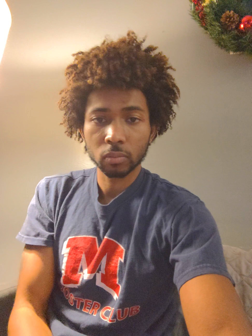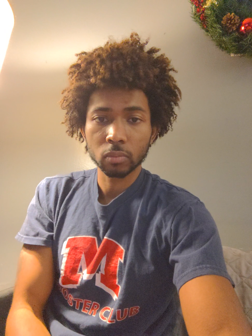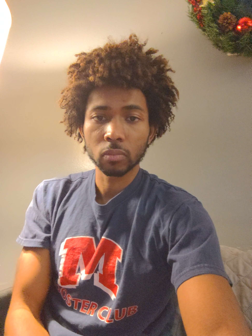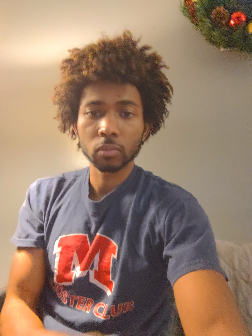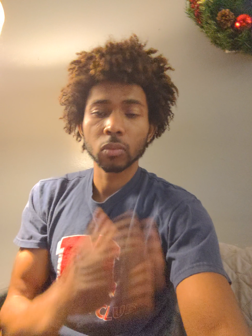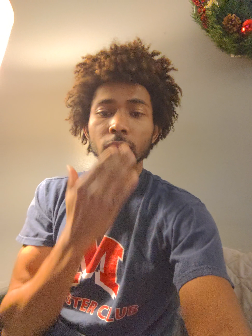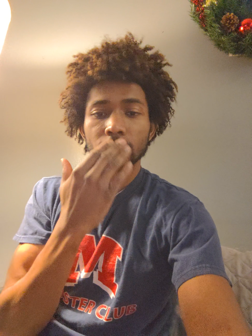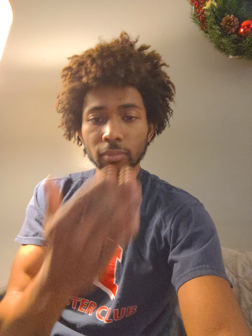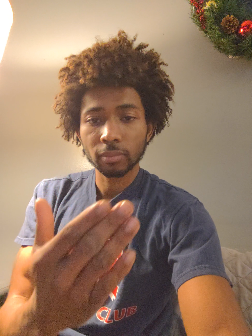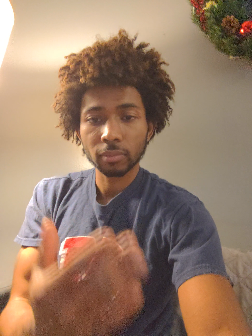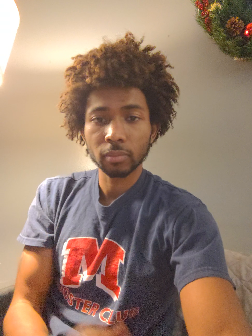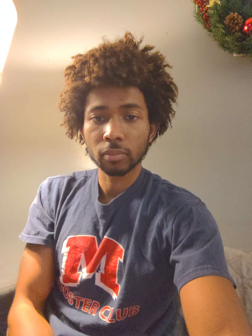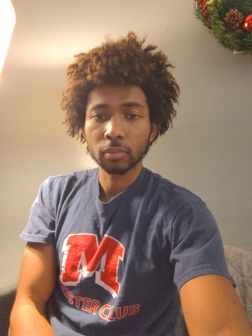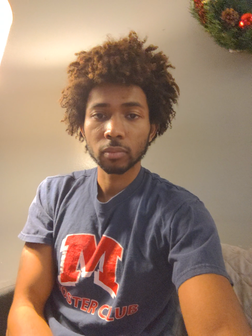thank you